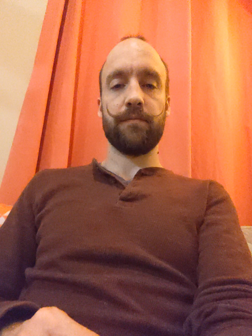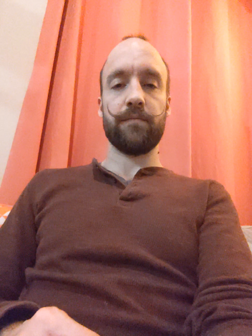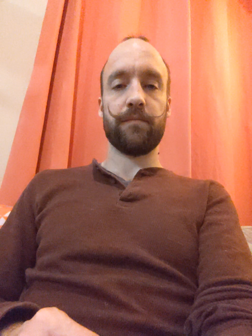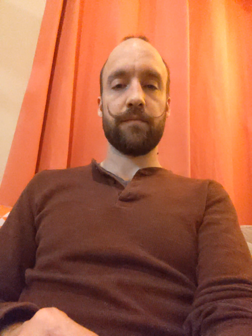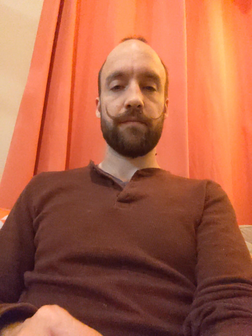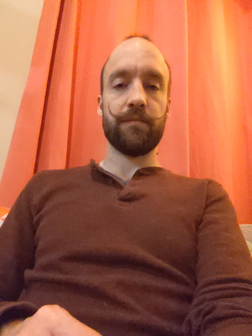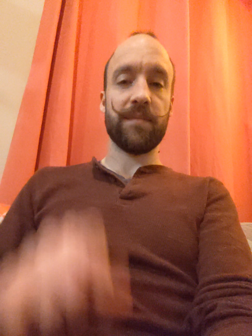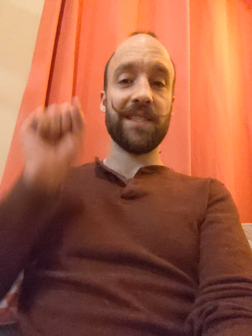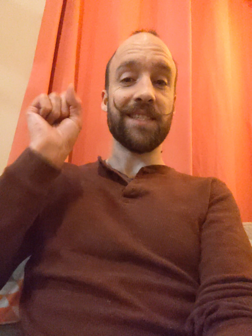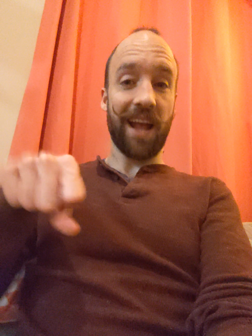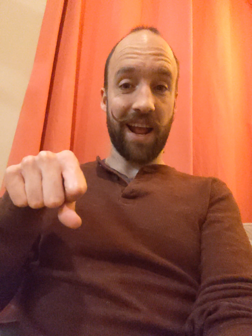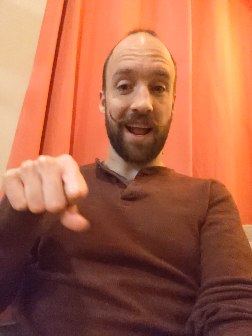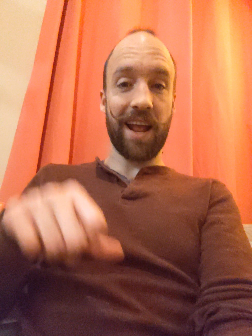can